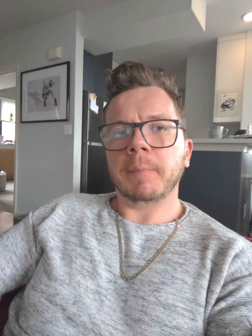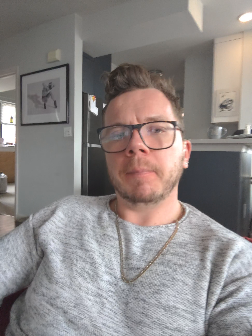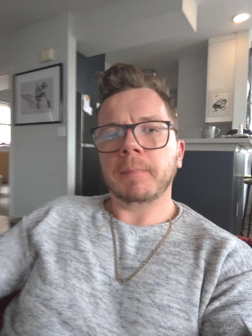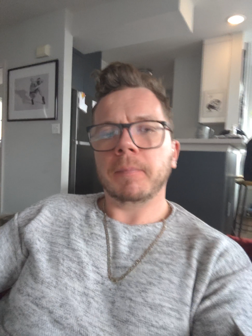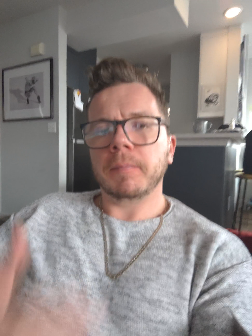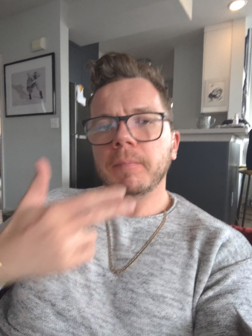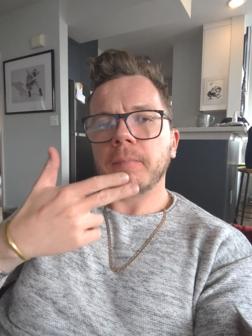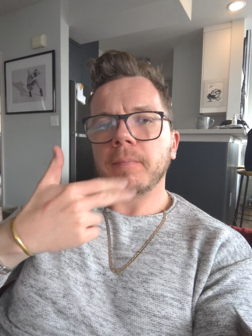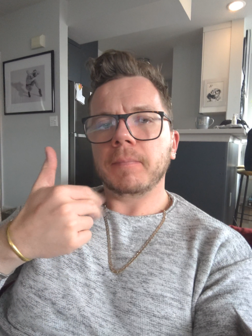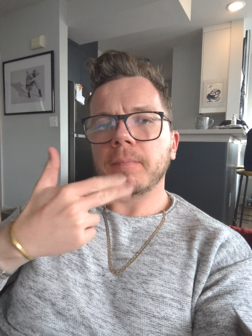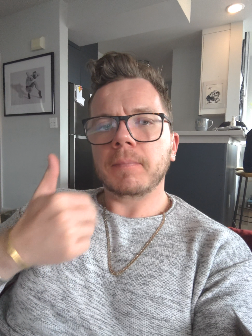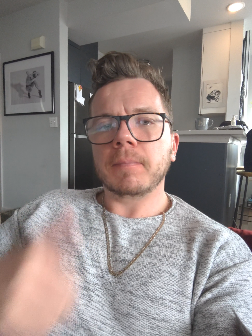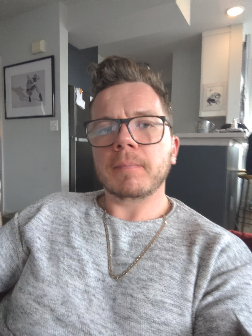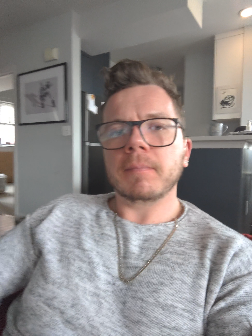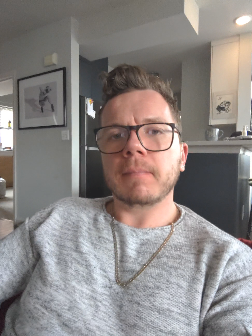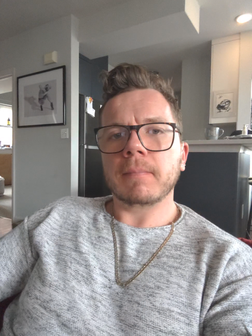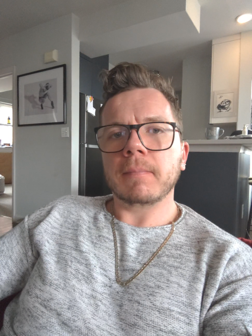cute